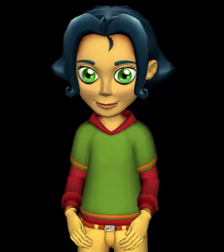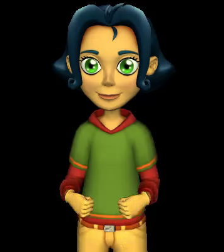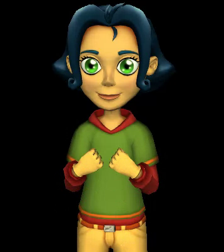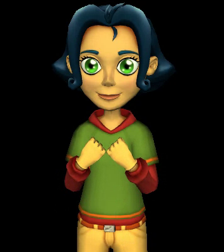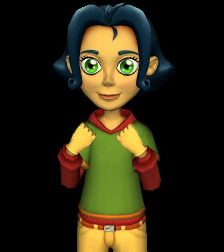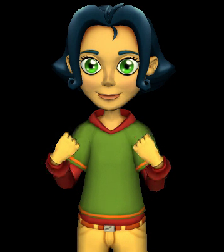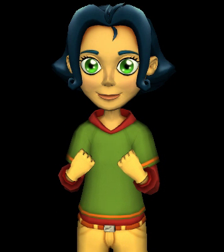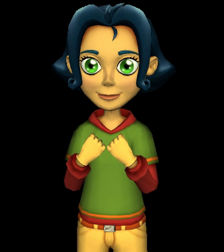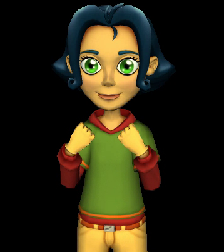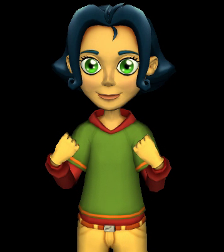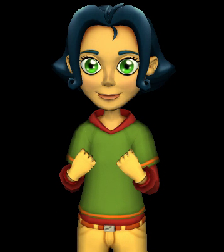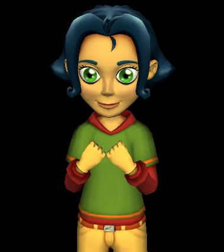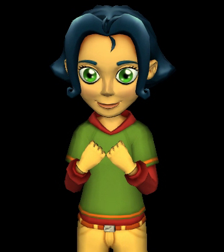إجراء